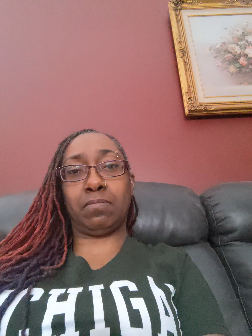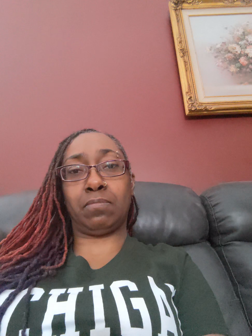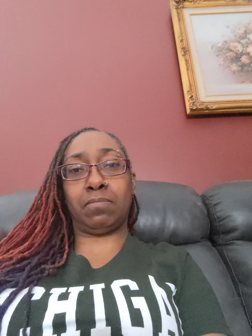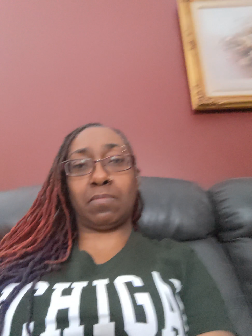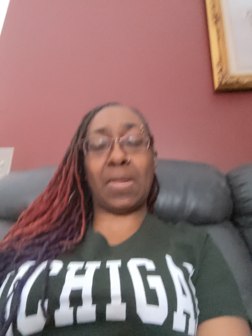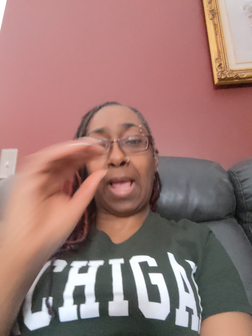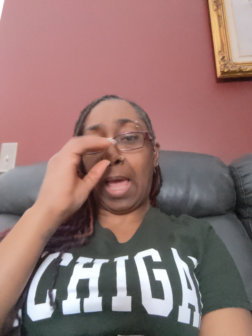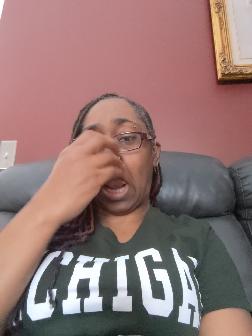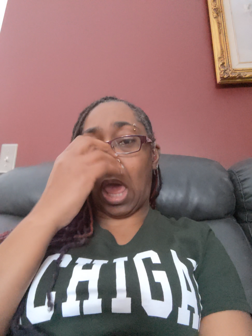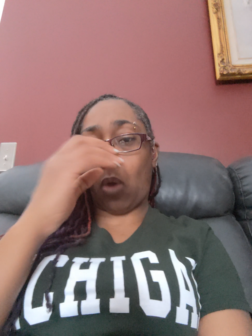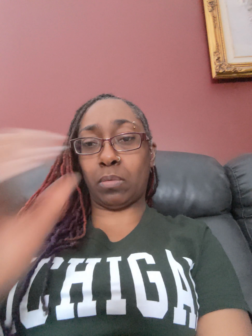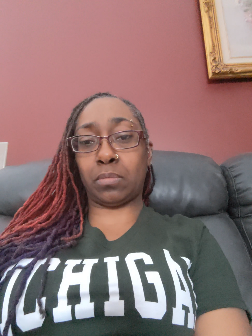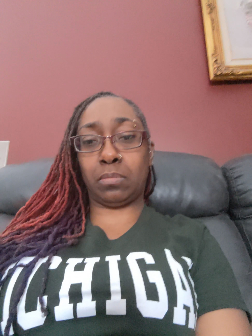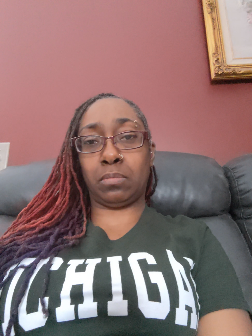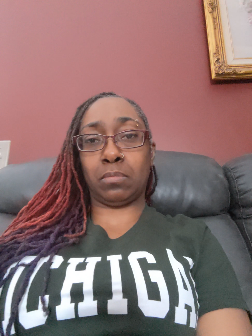clown